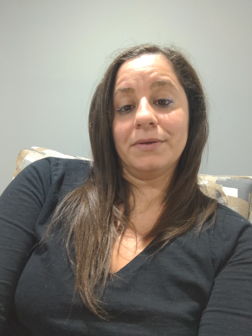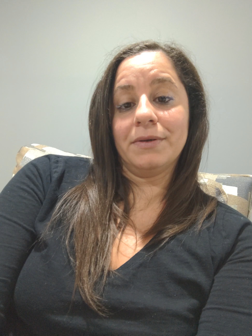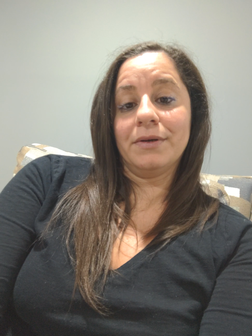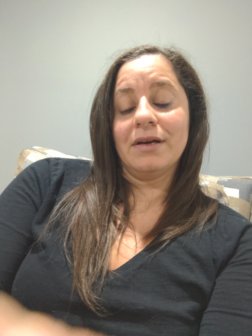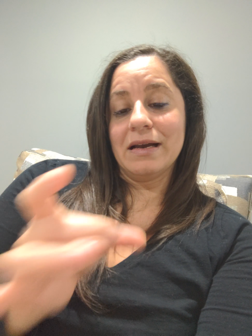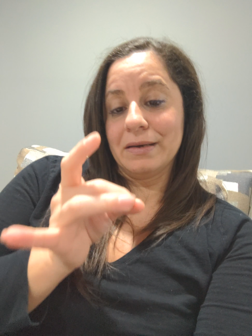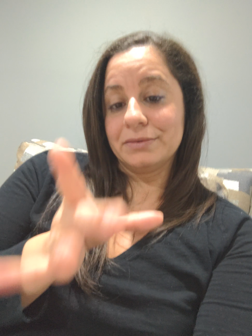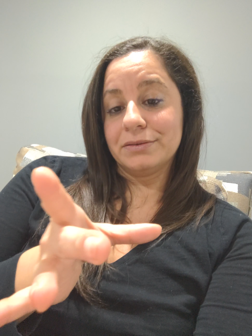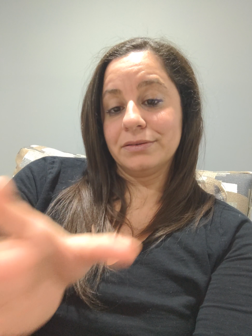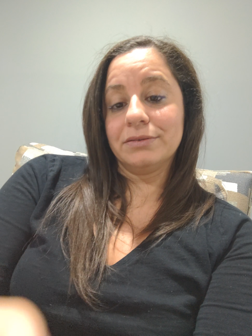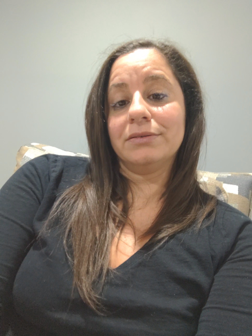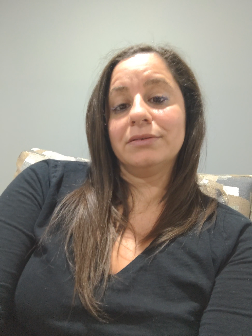hate